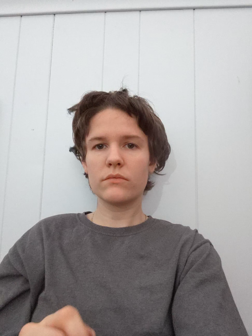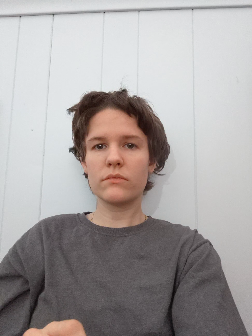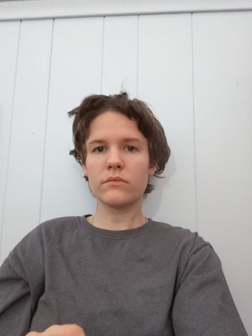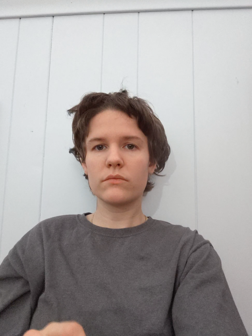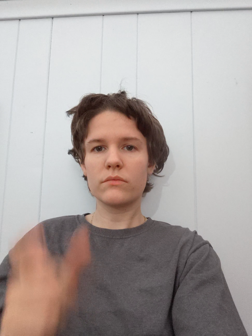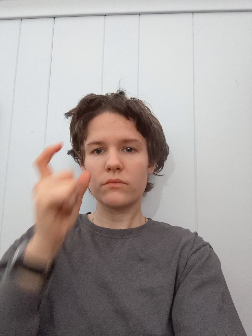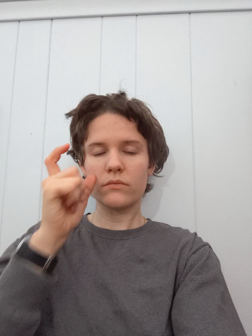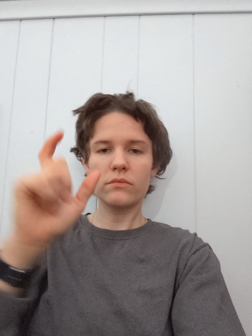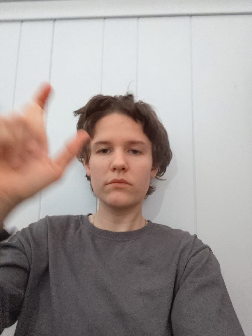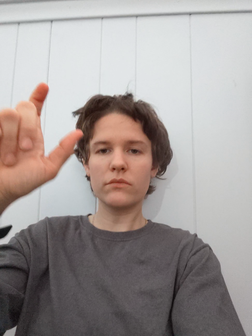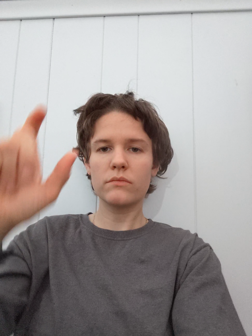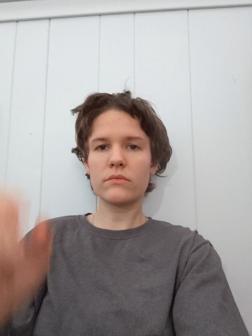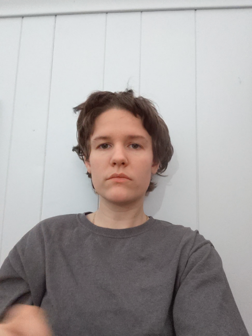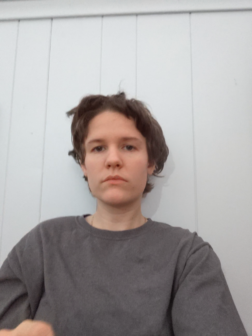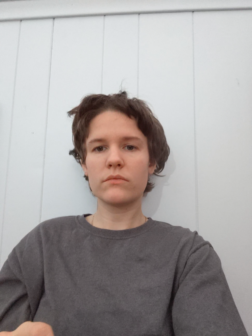moon